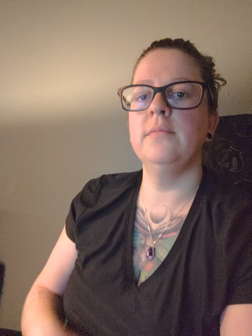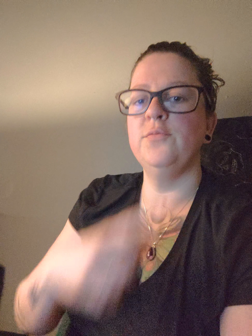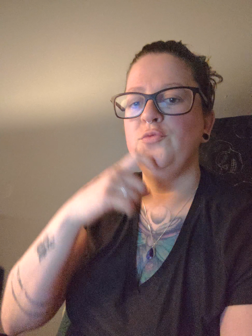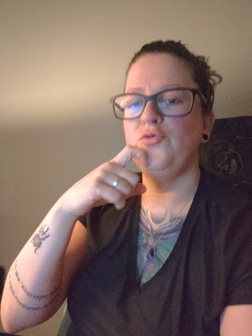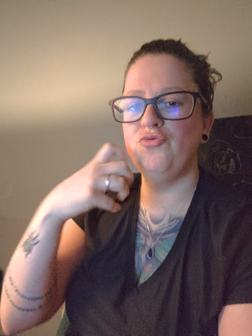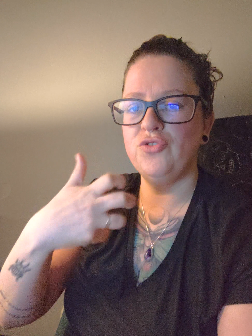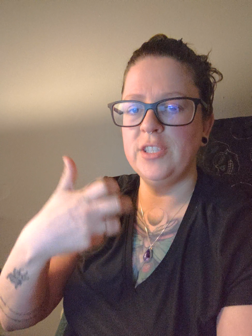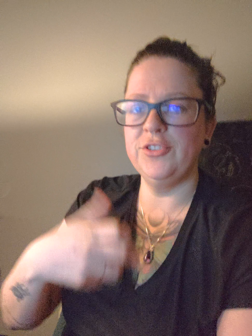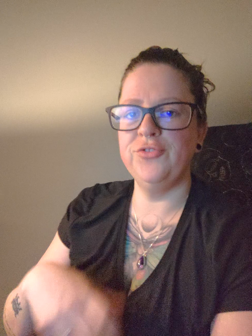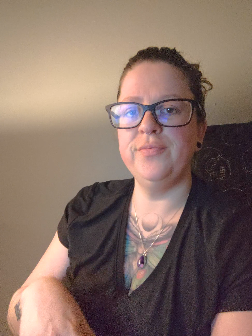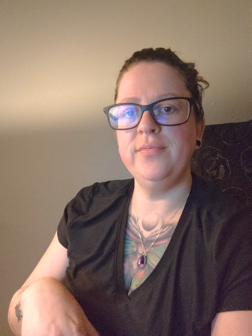dryer